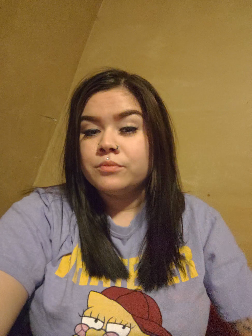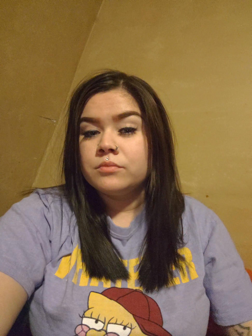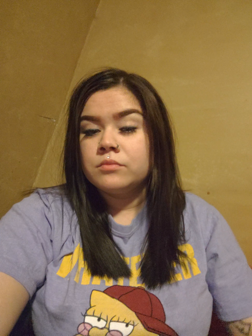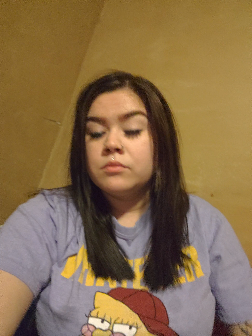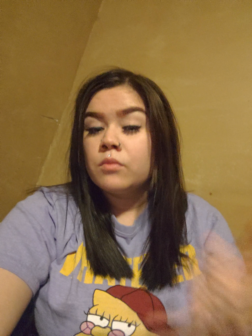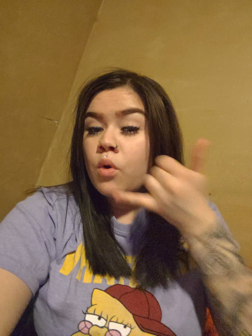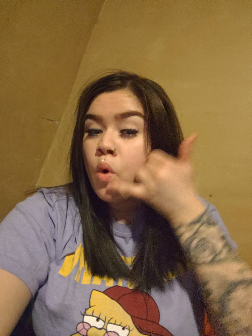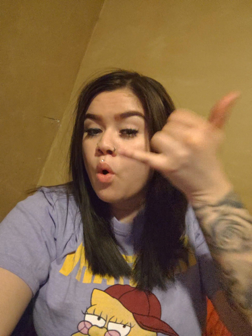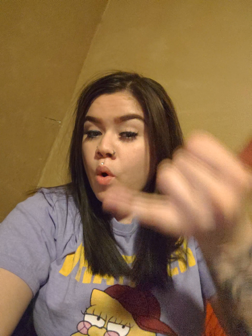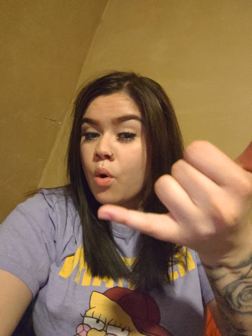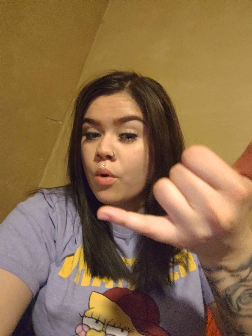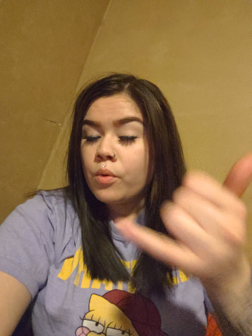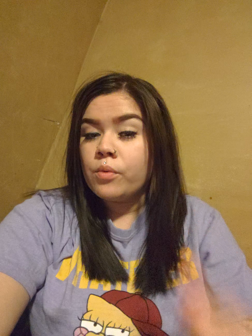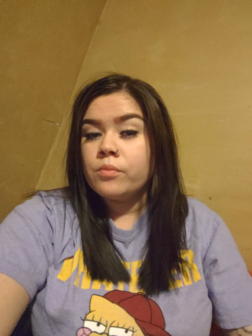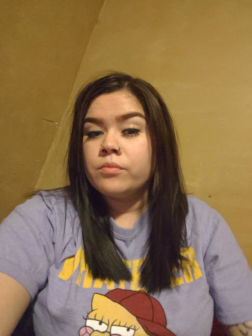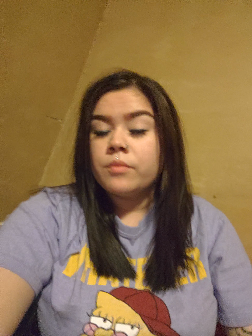call on the phone